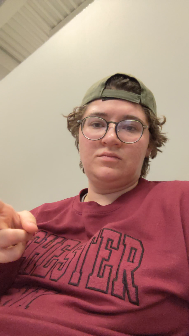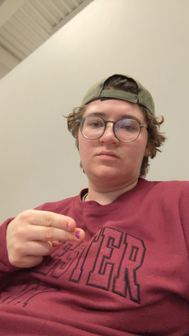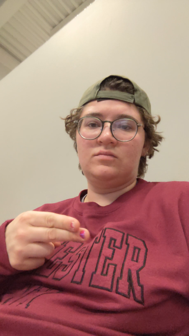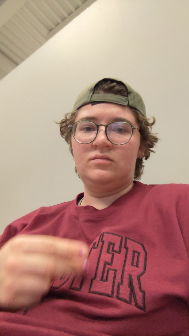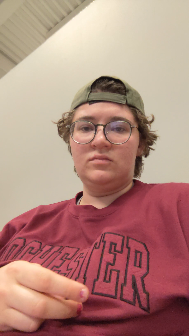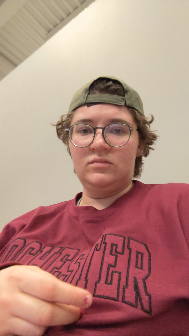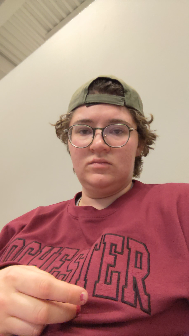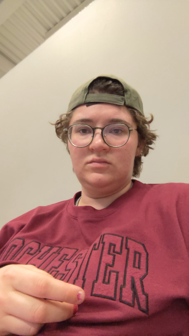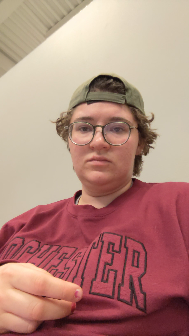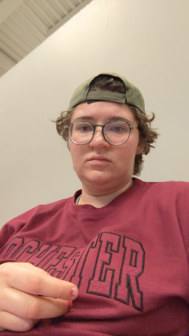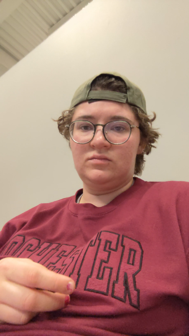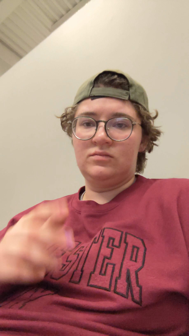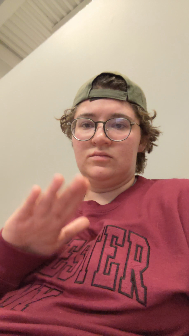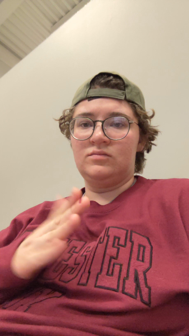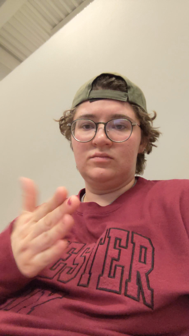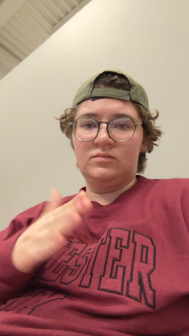cook